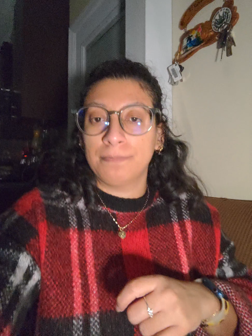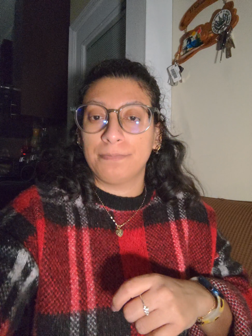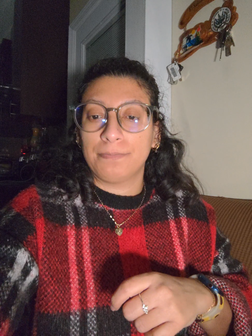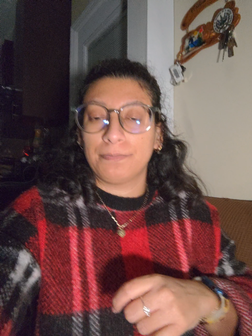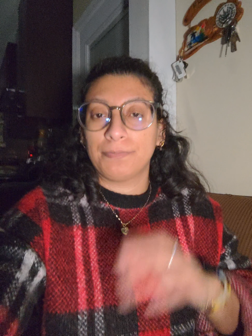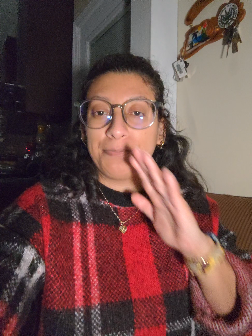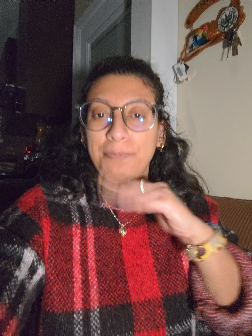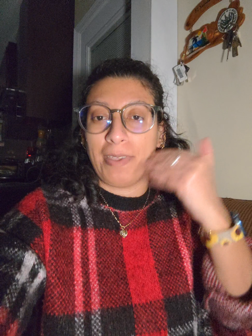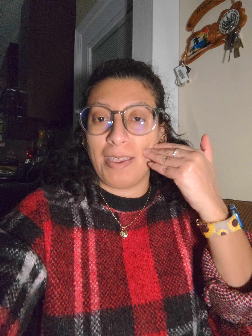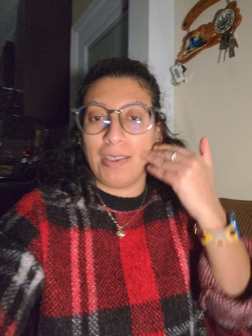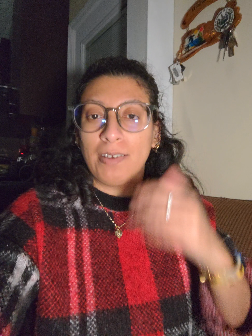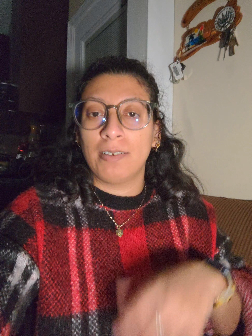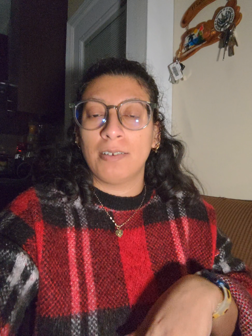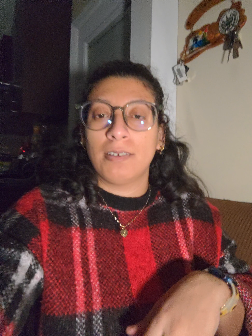smile